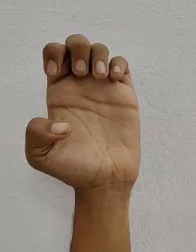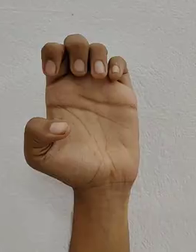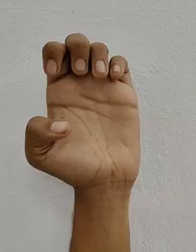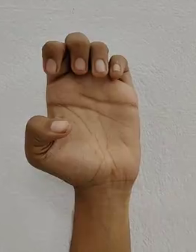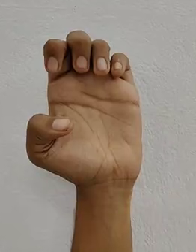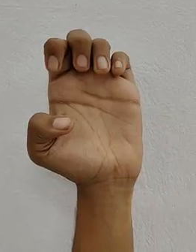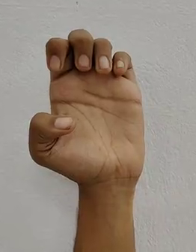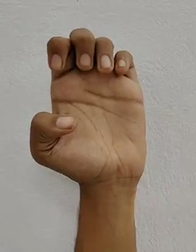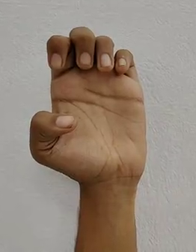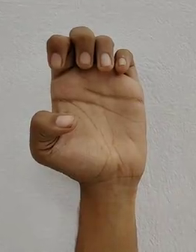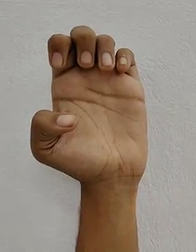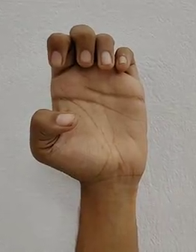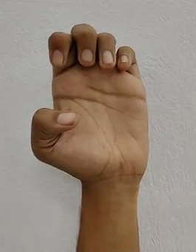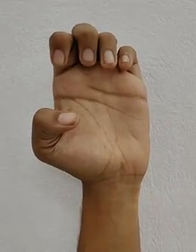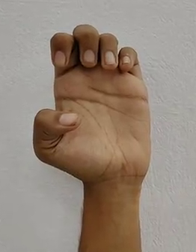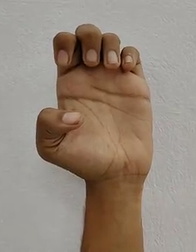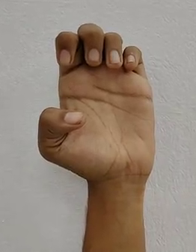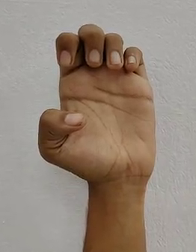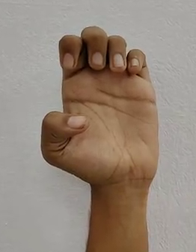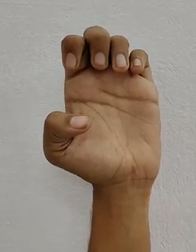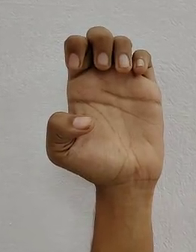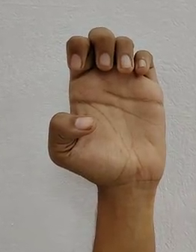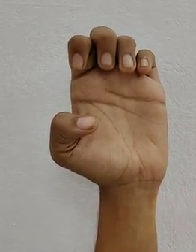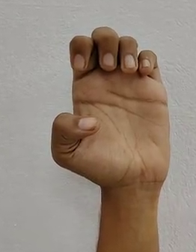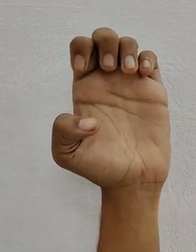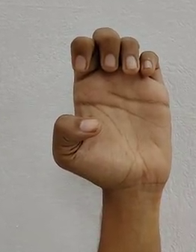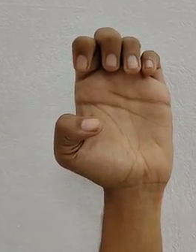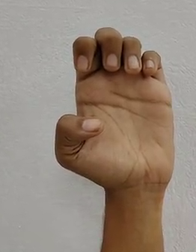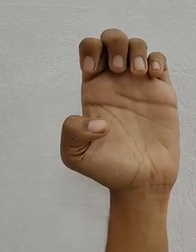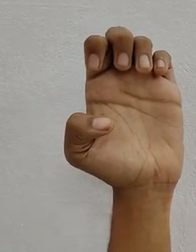ഇ